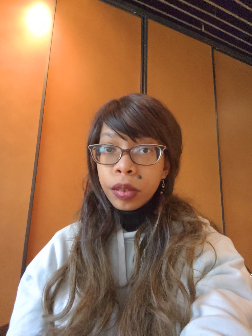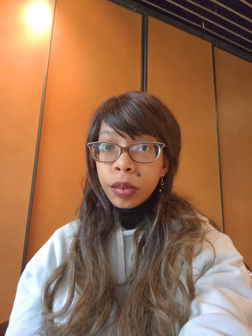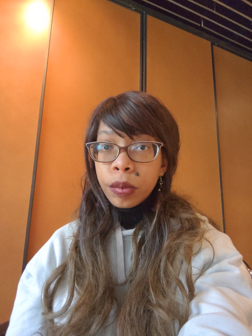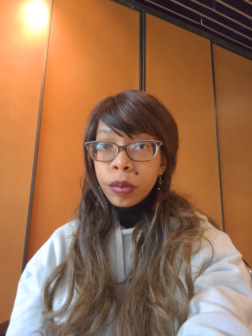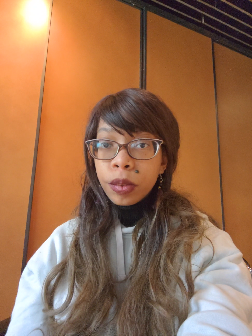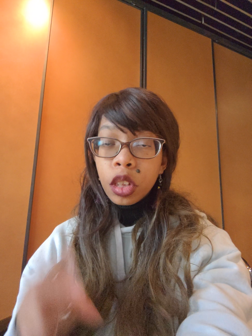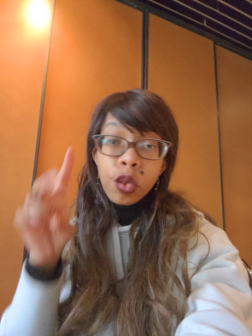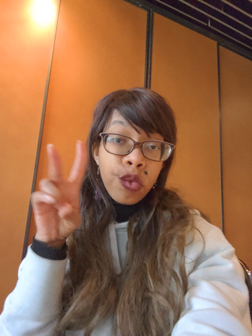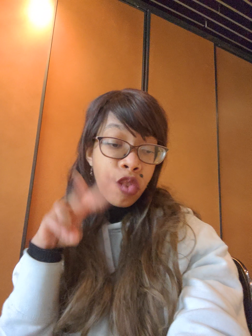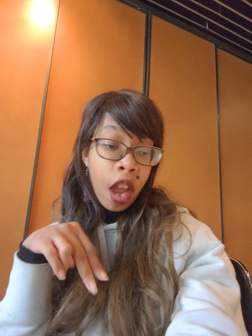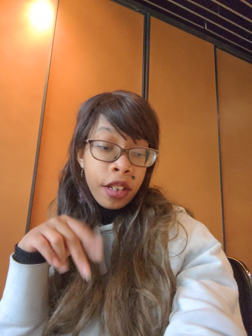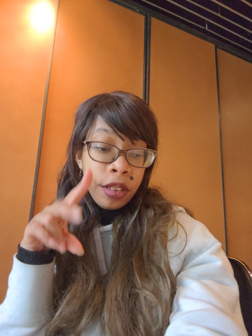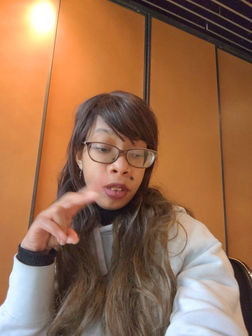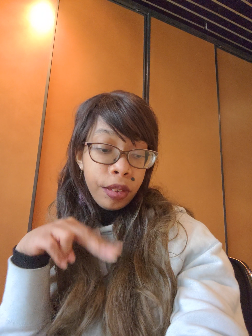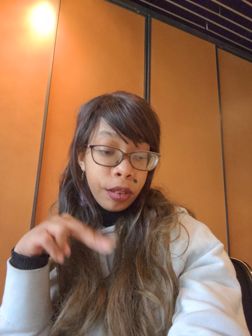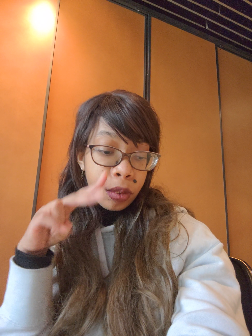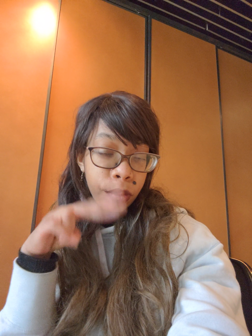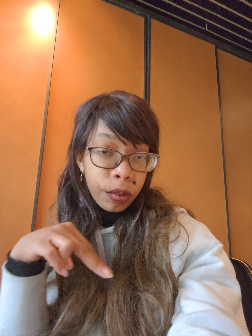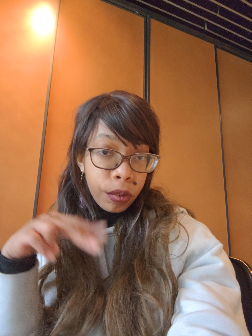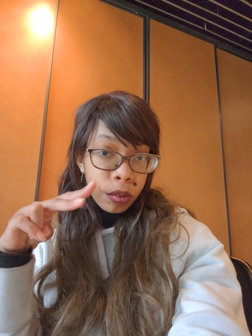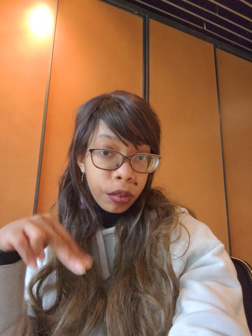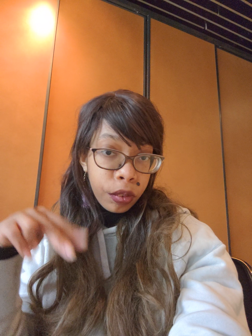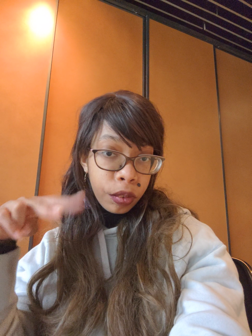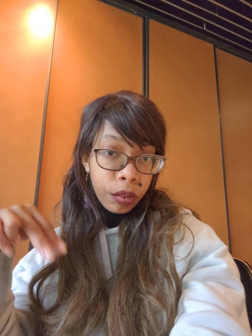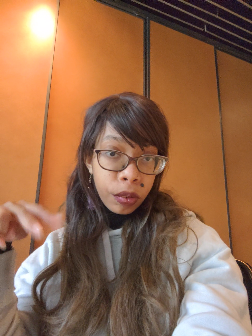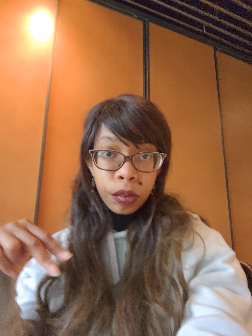read